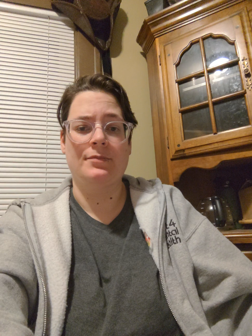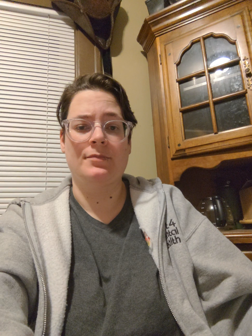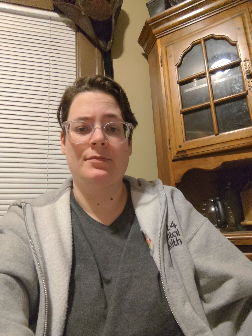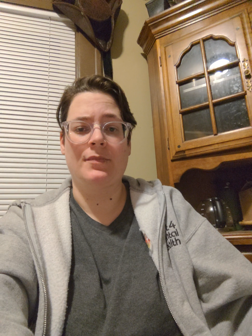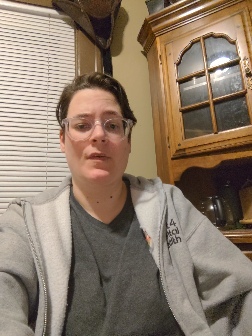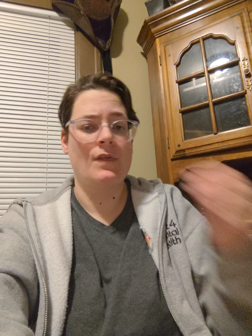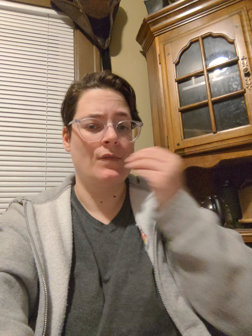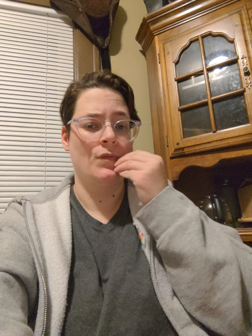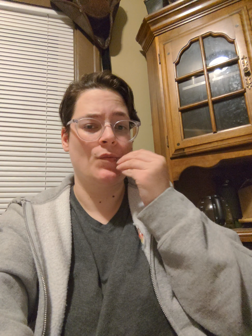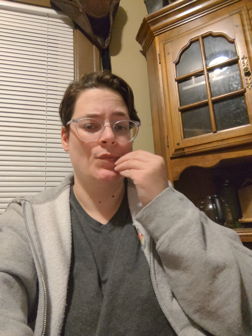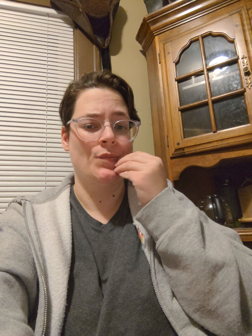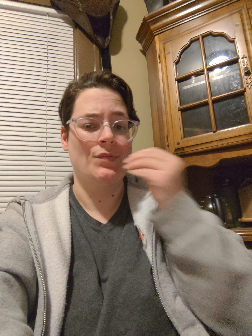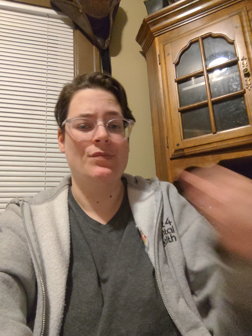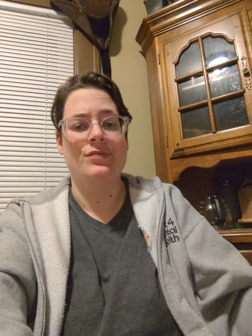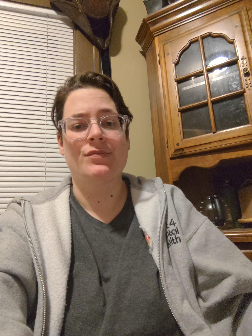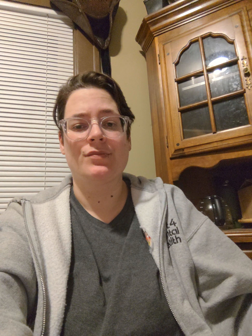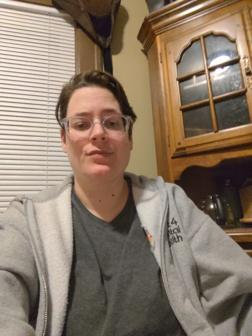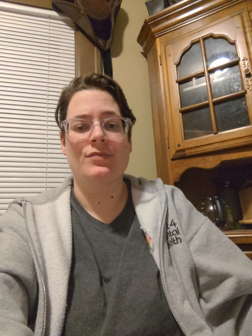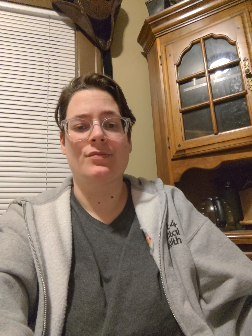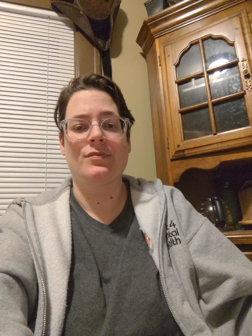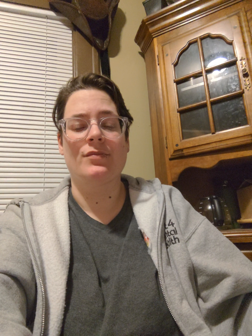food